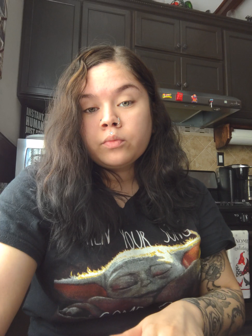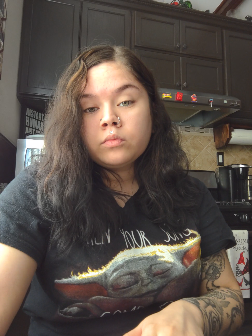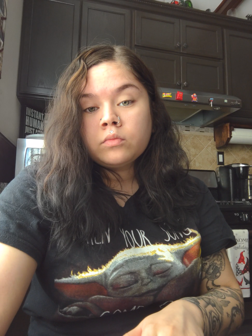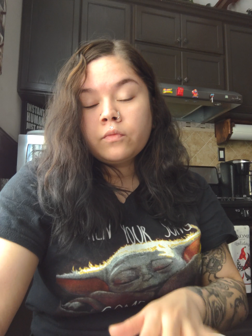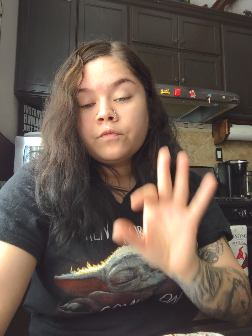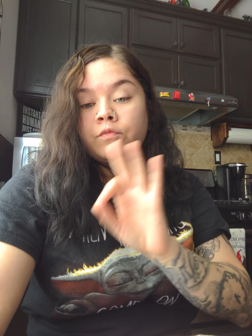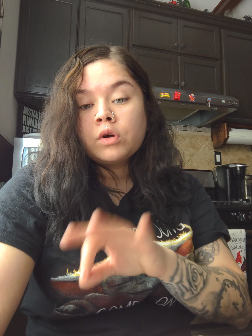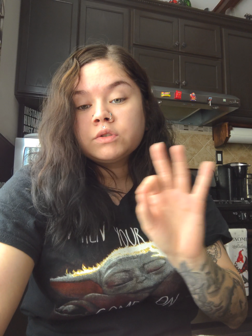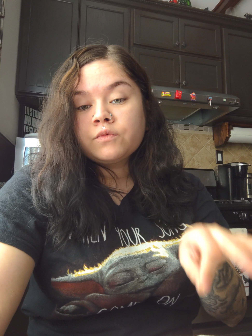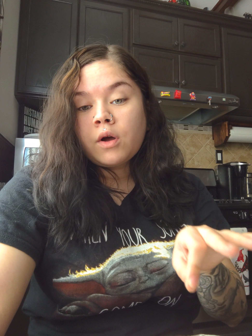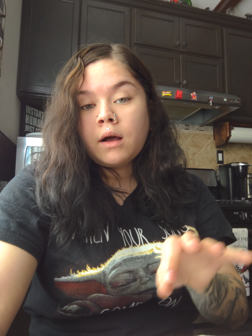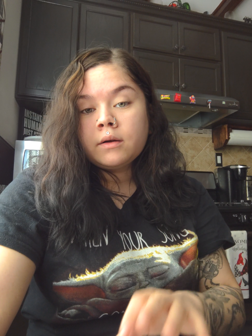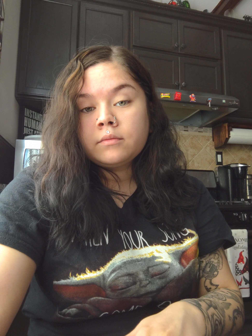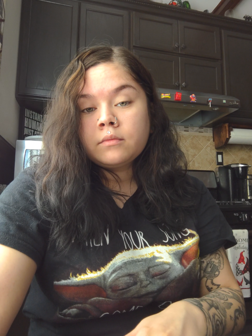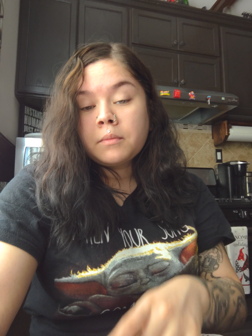french fries